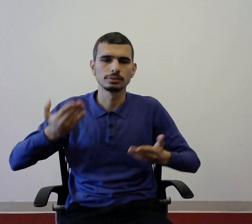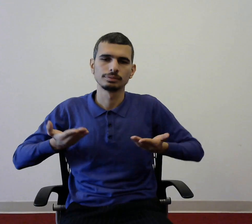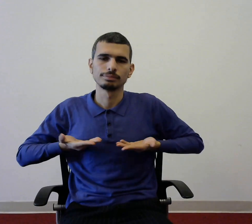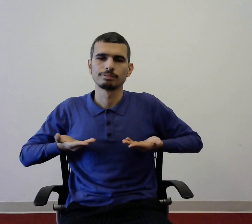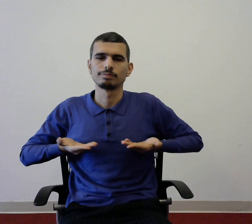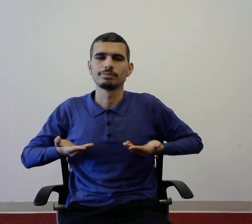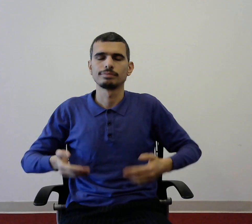yaşamaq